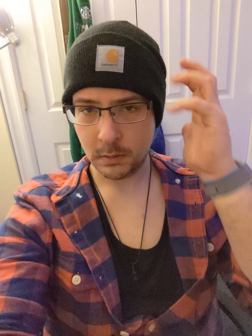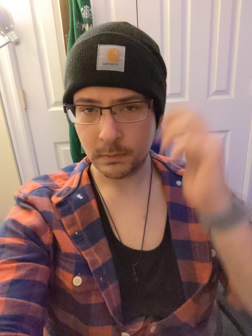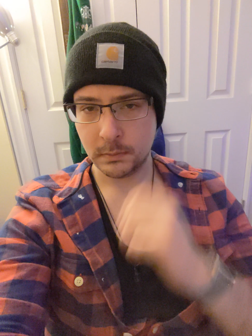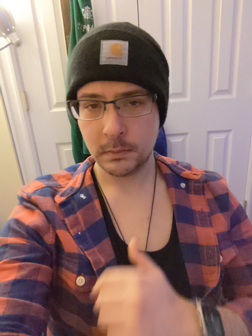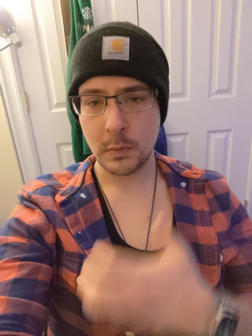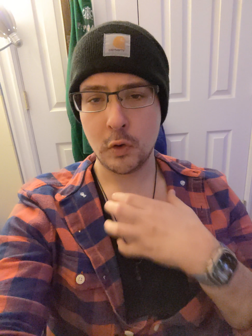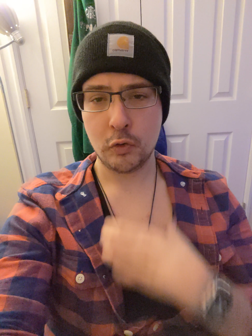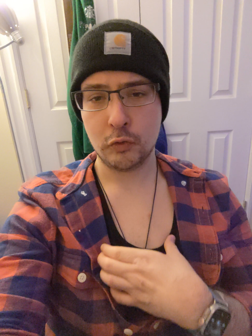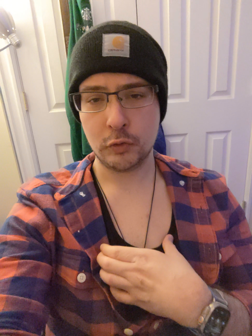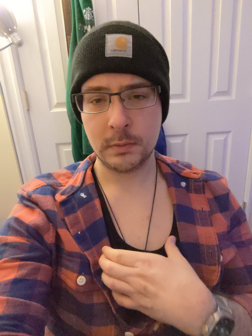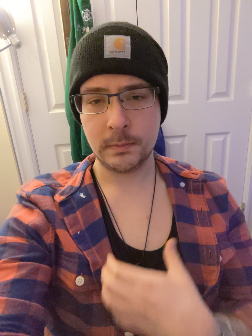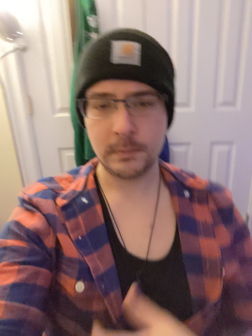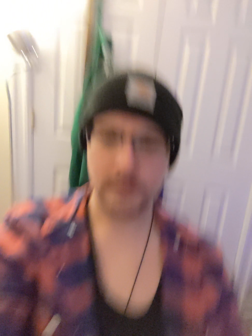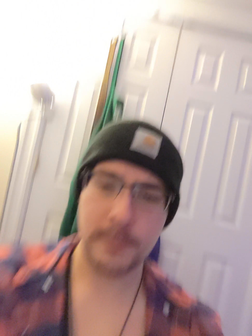hungry